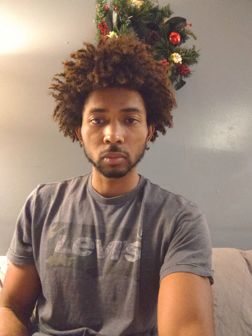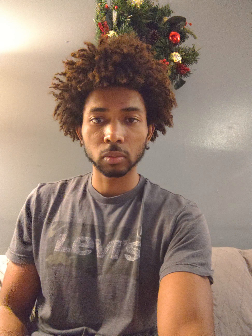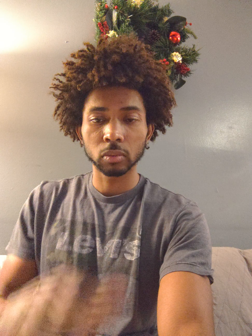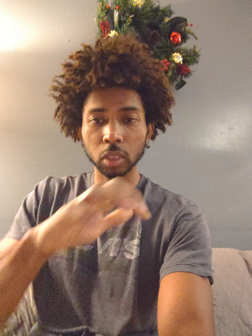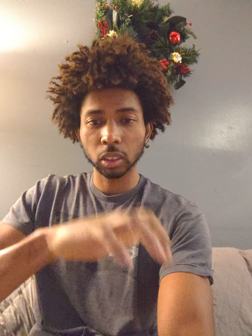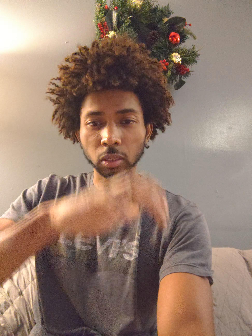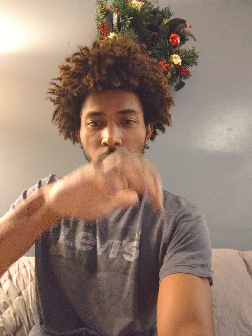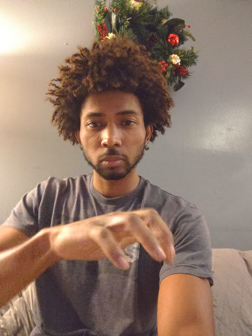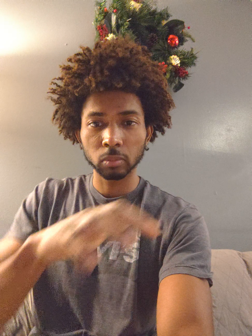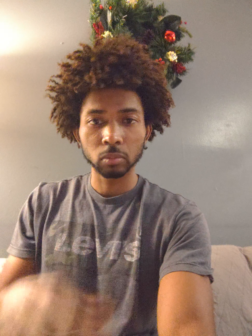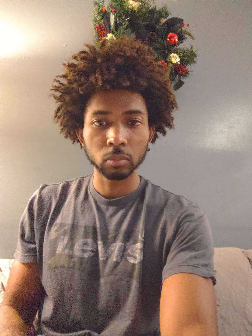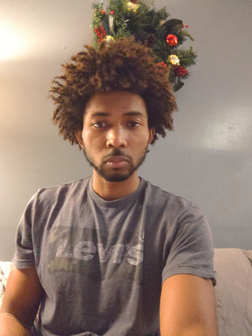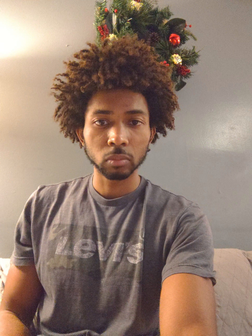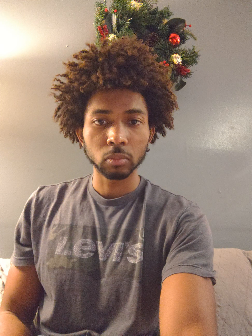alligator